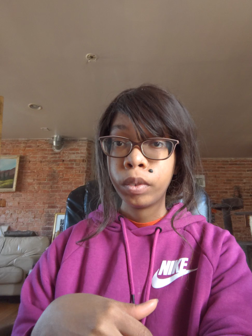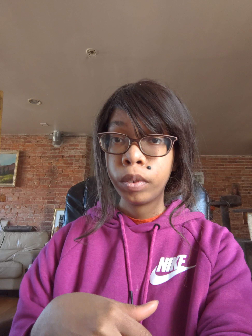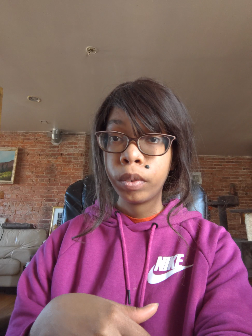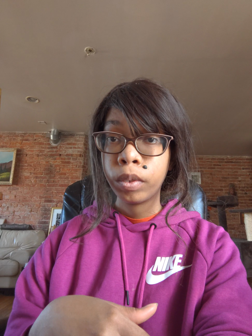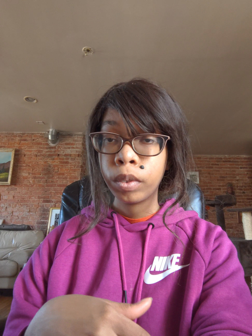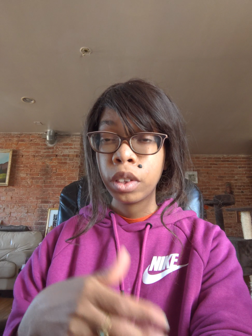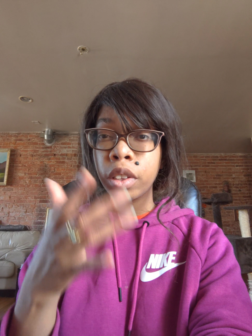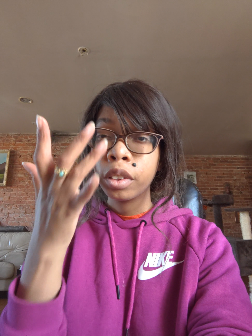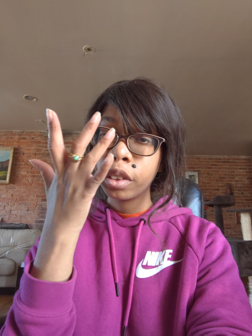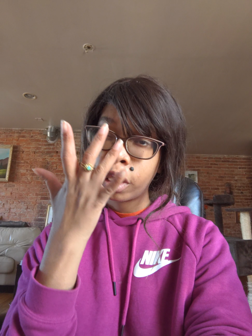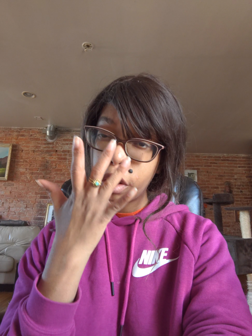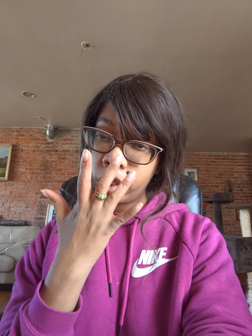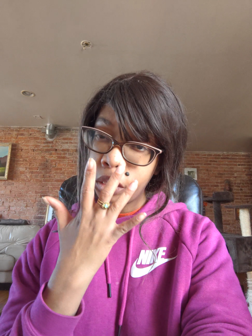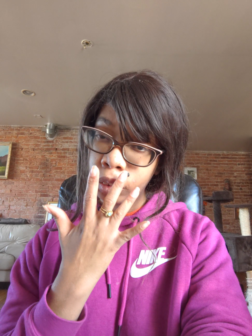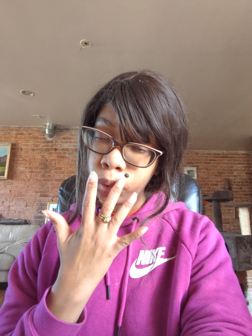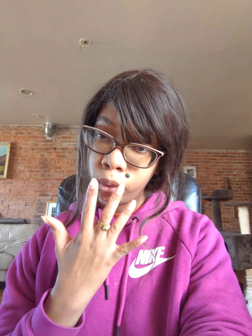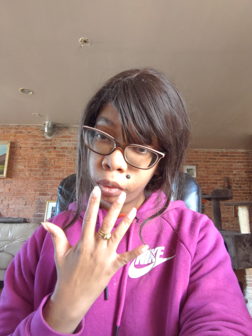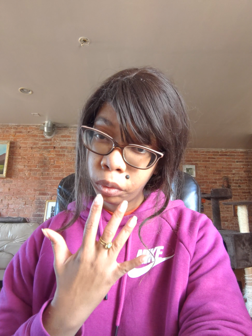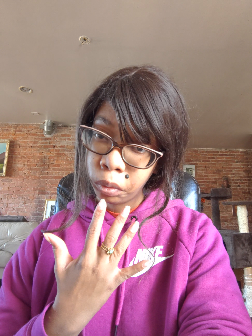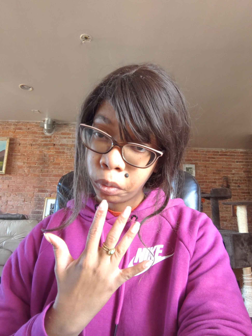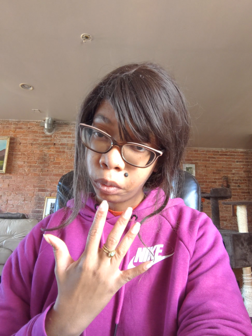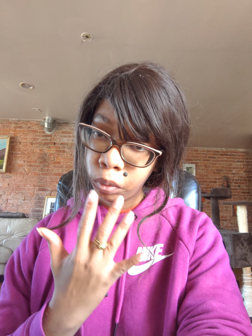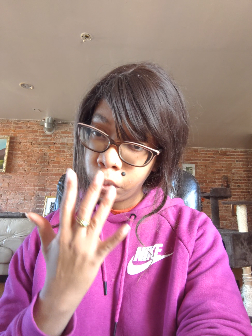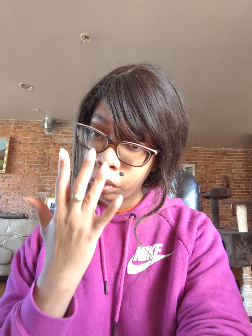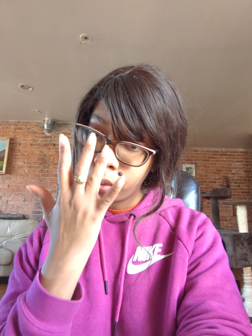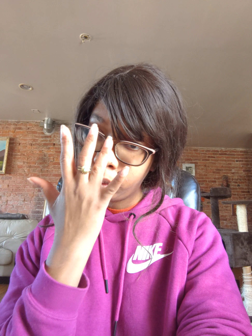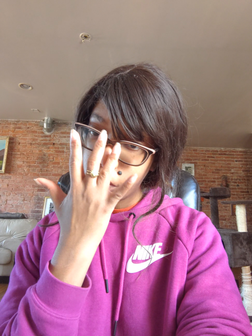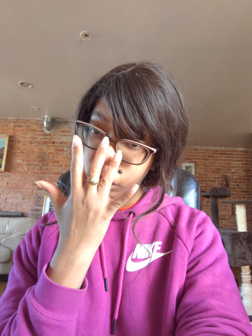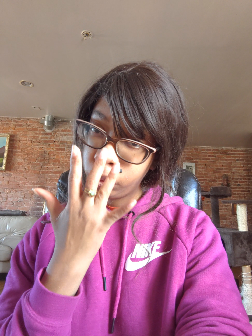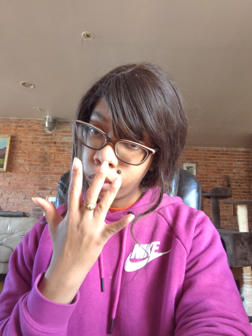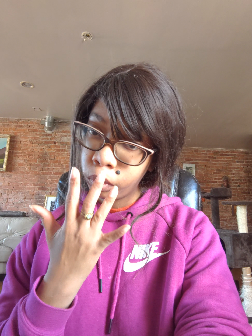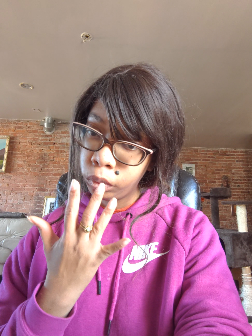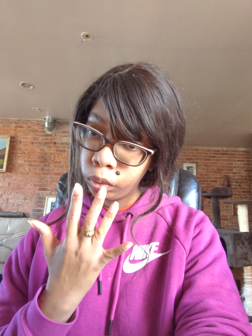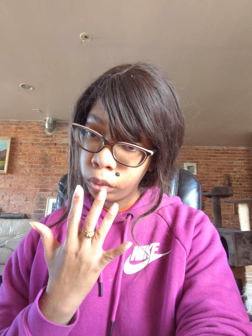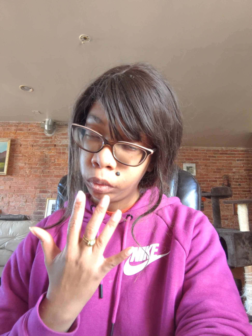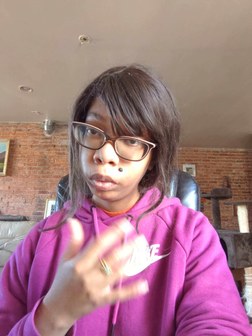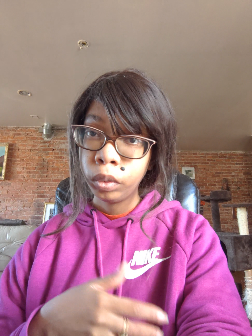sad